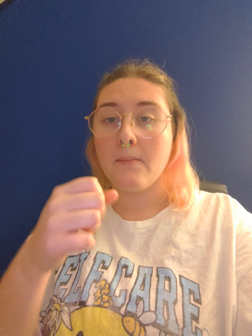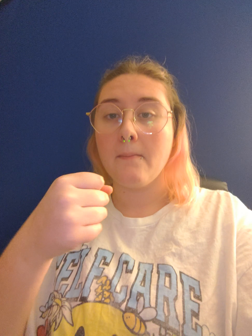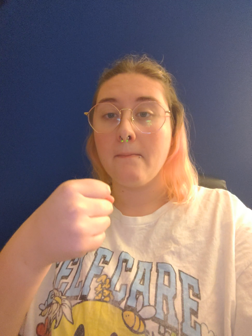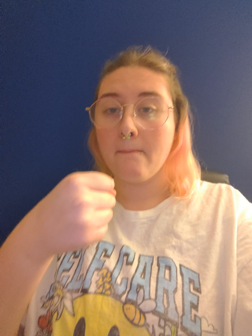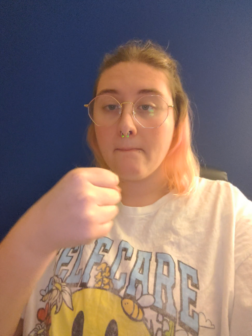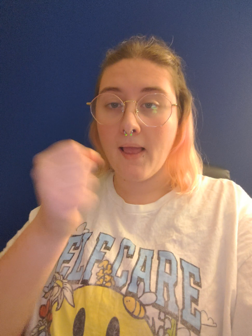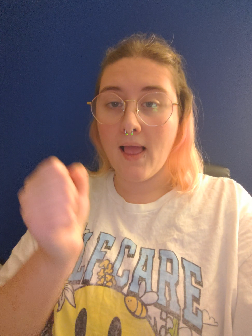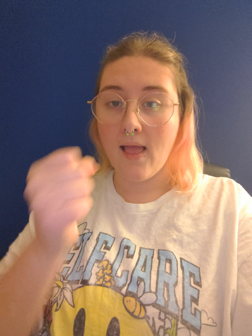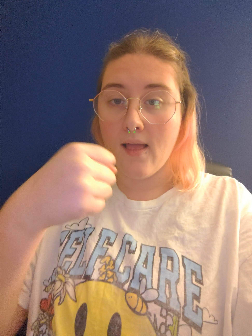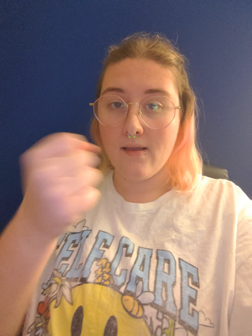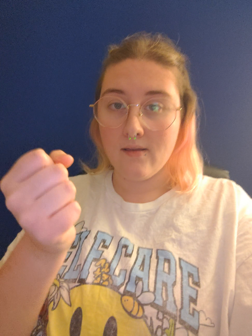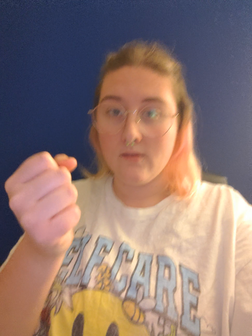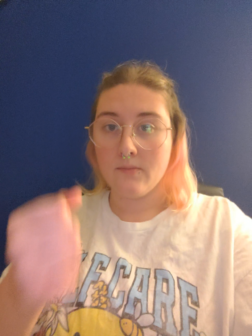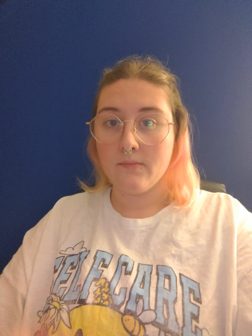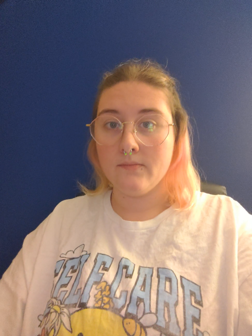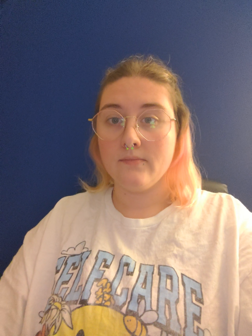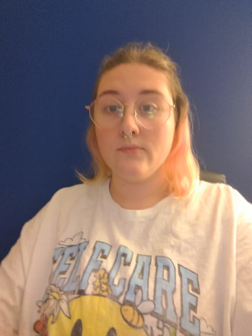make